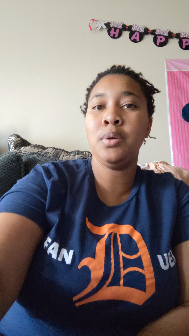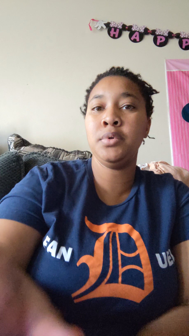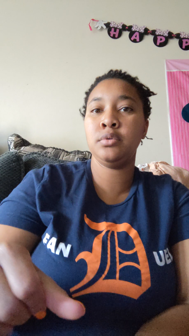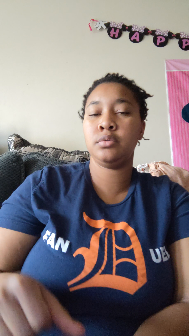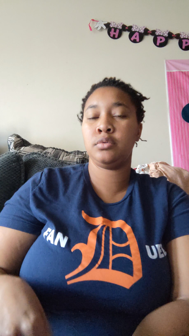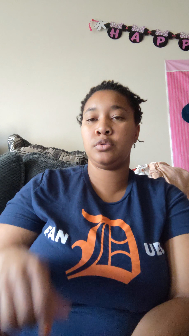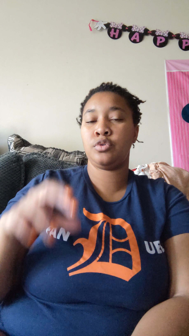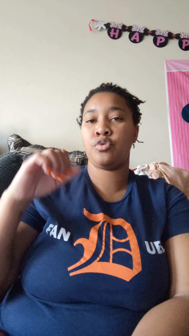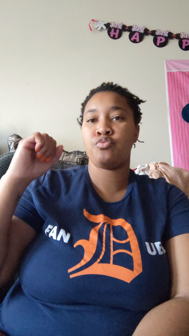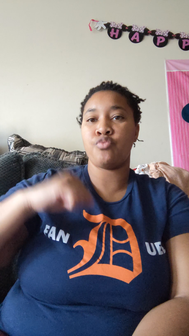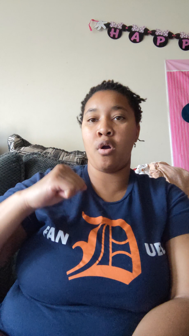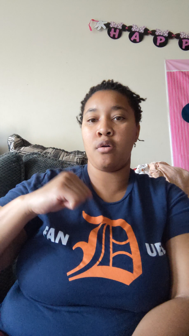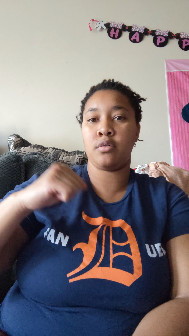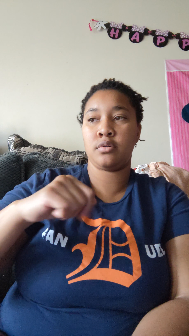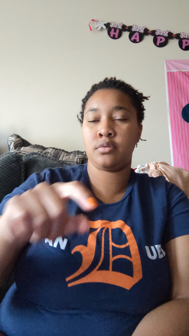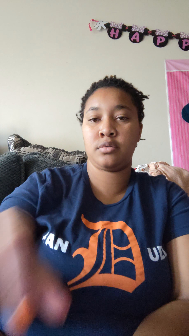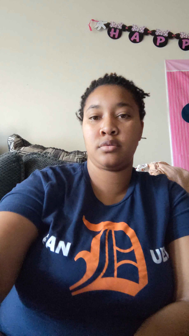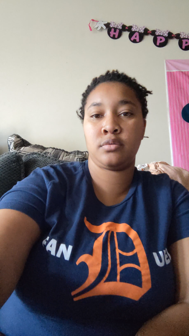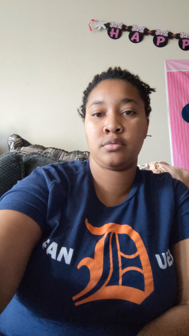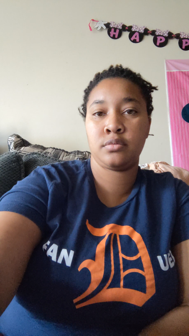rock